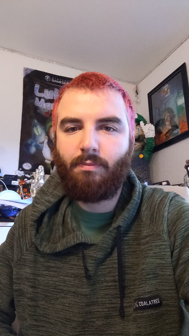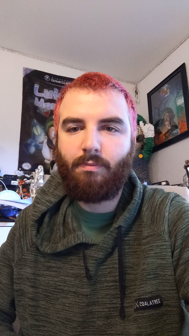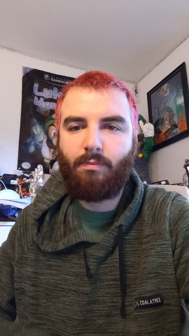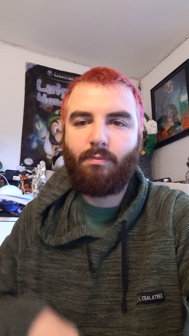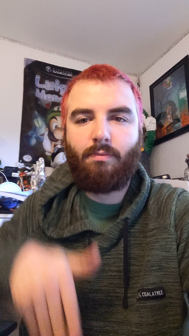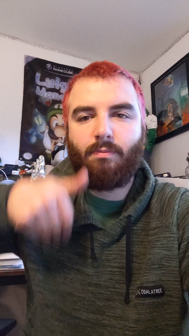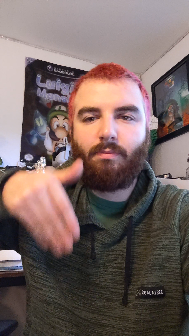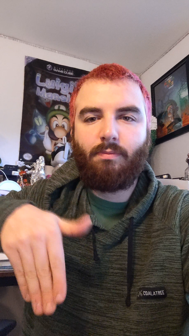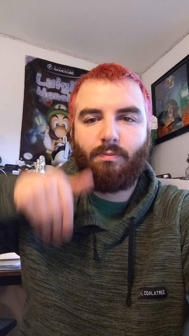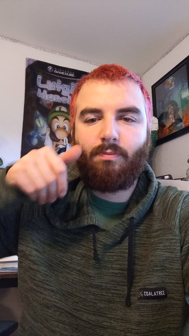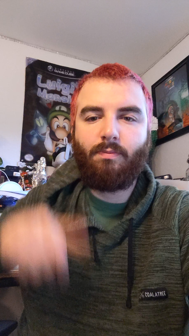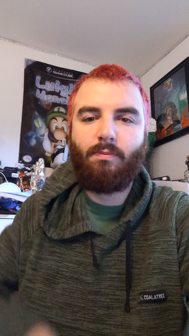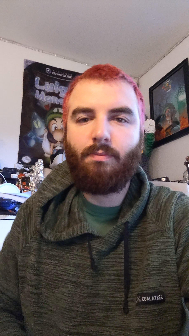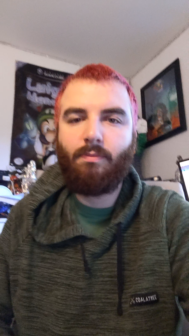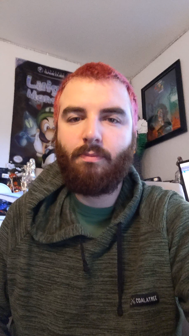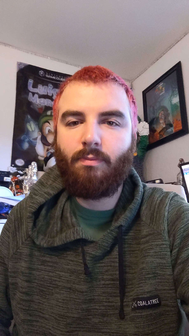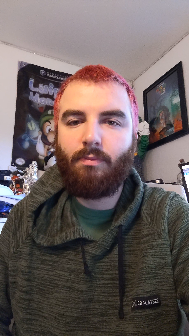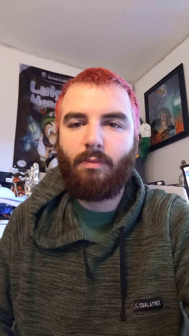pants